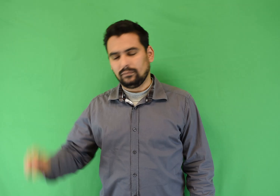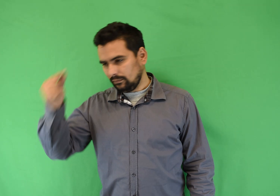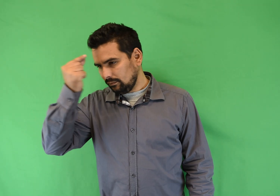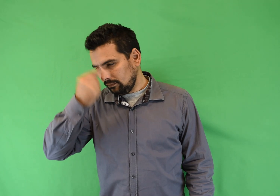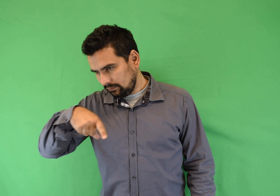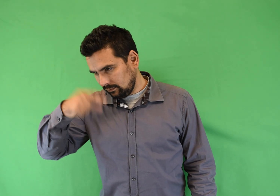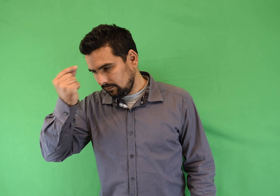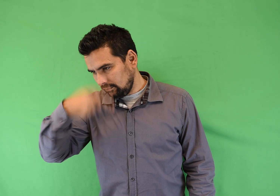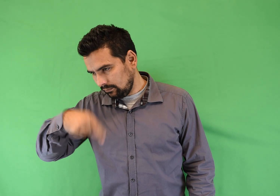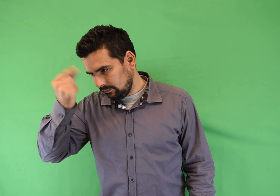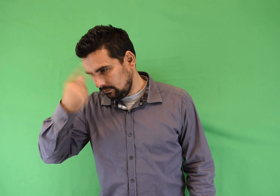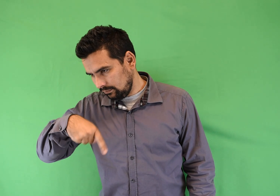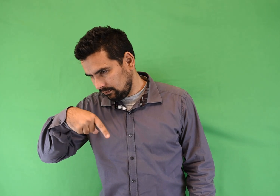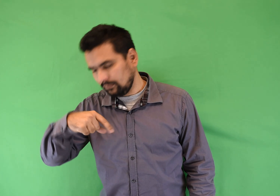gripe